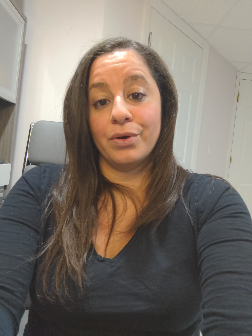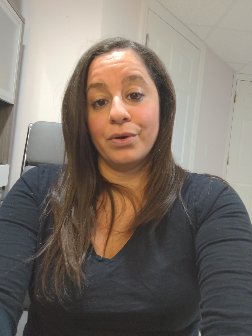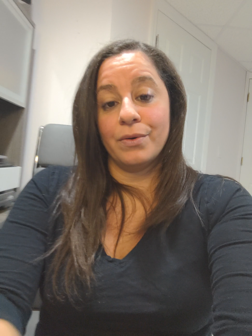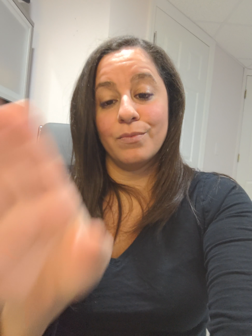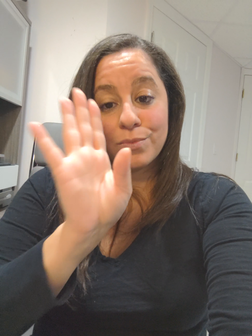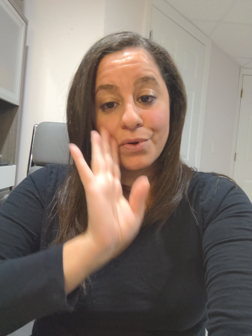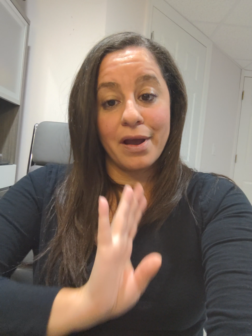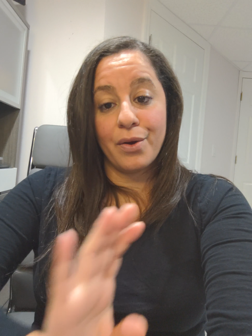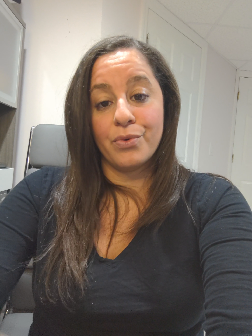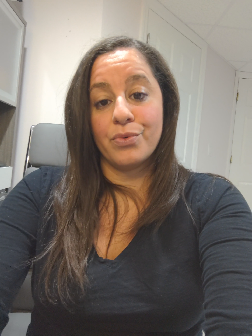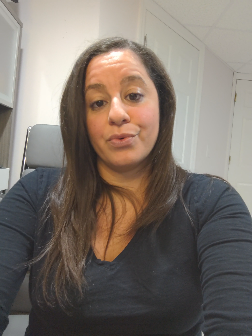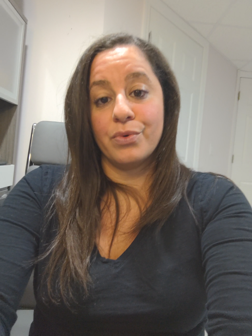brown